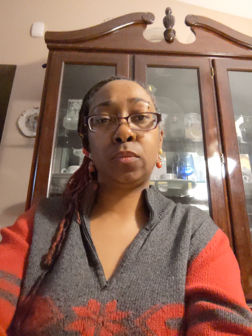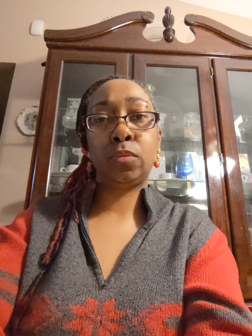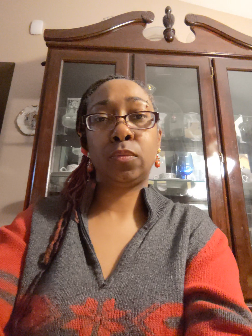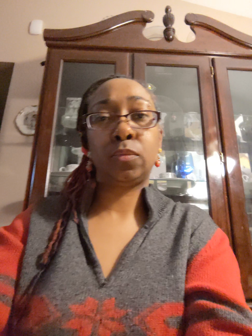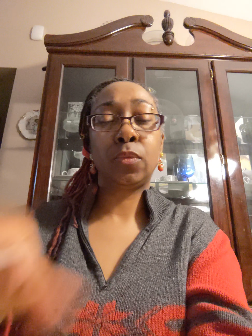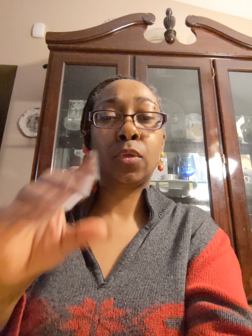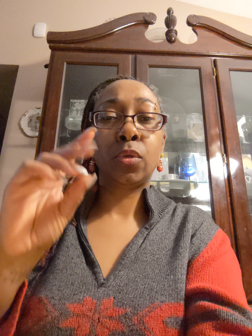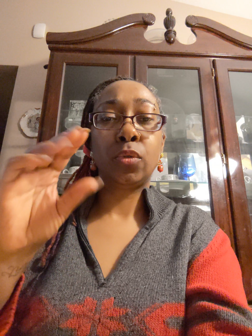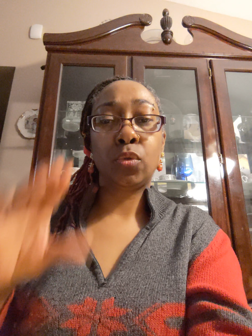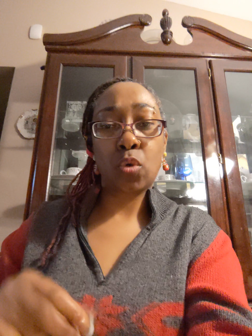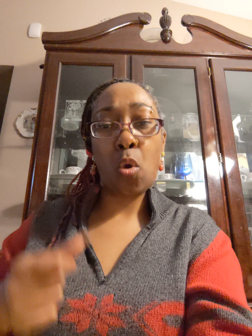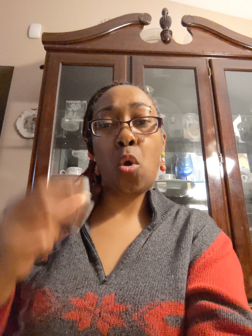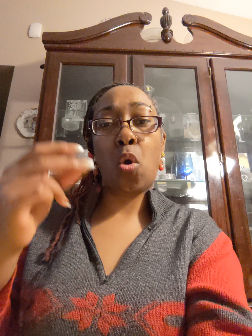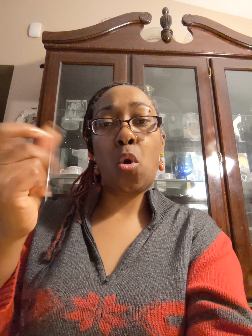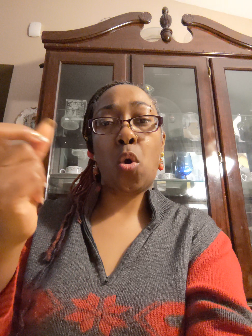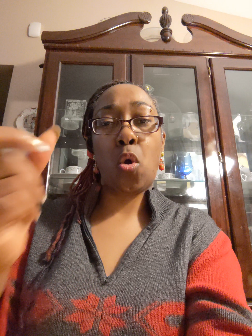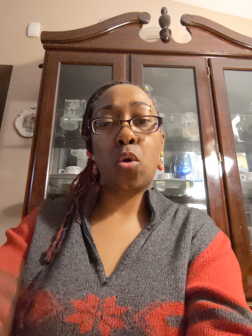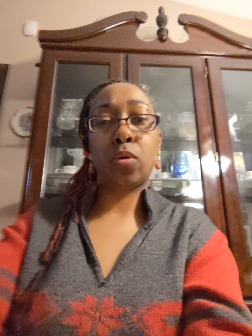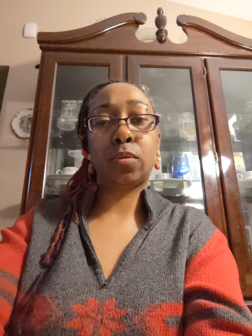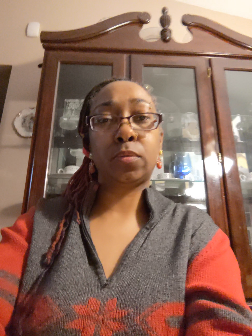dog